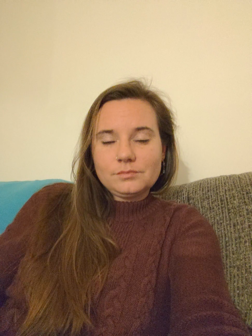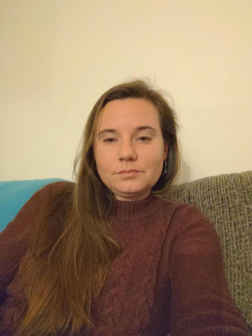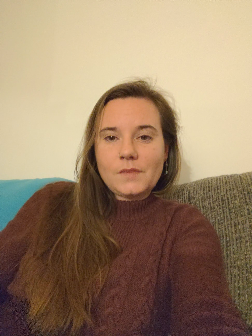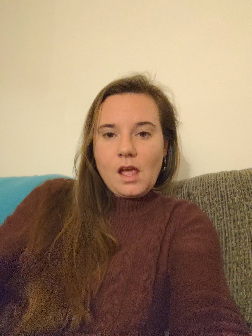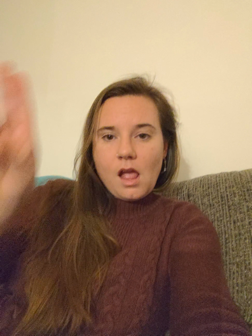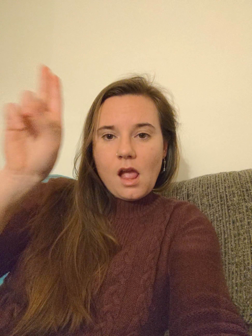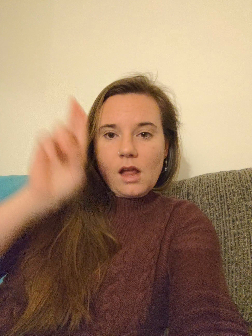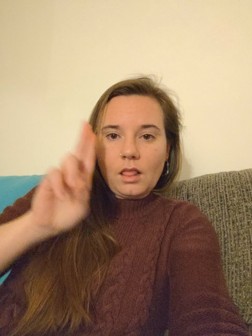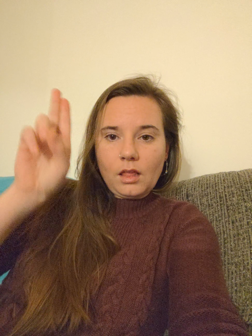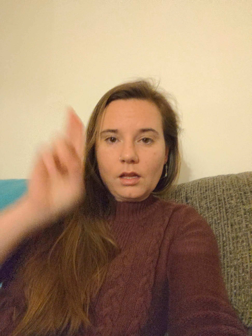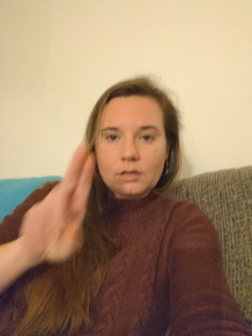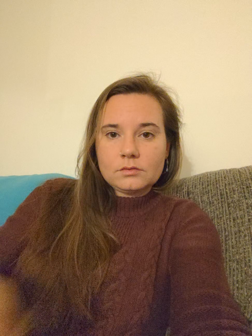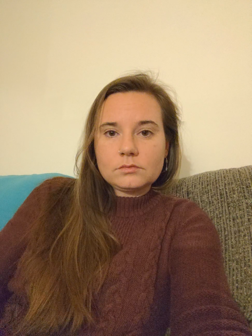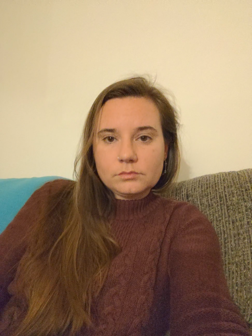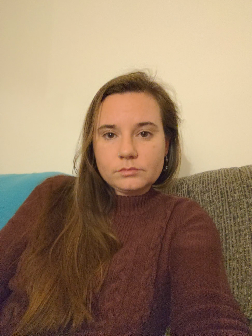uncle